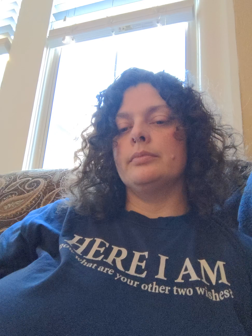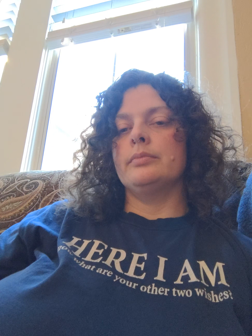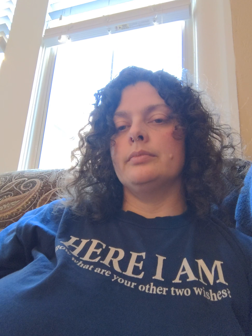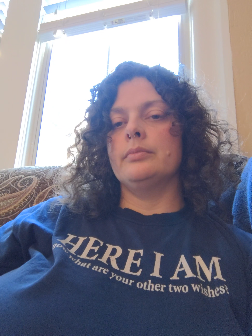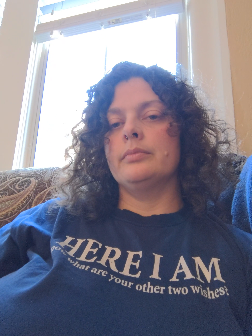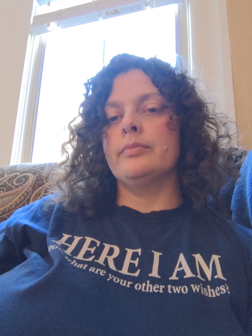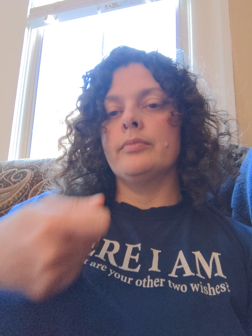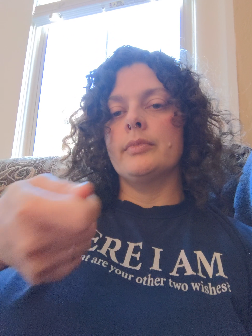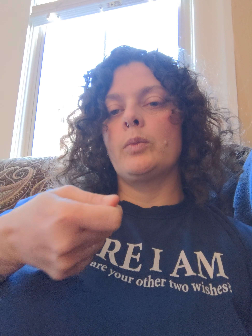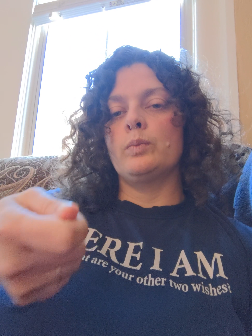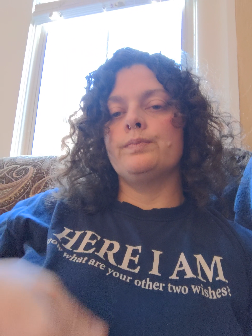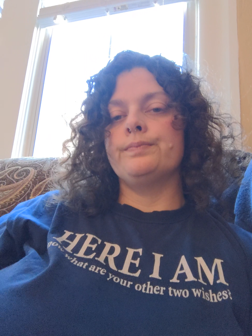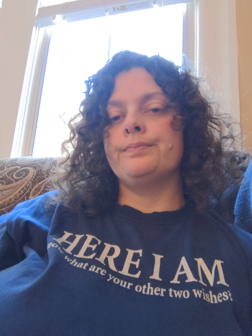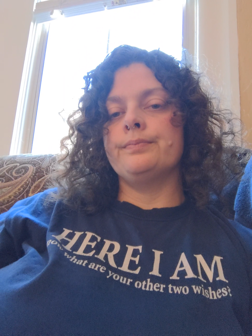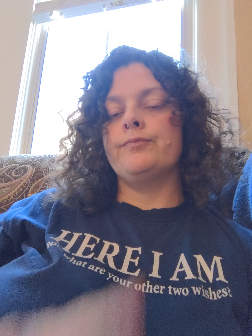vacuum